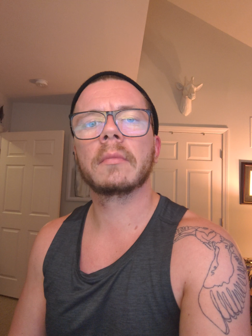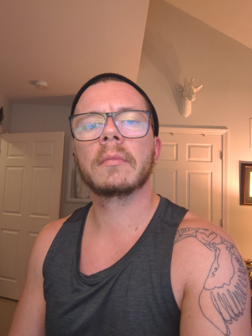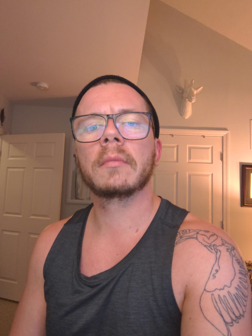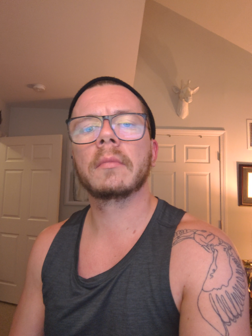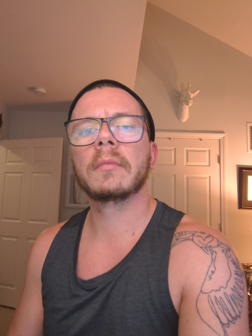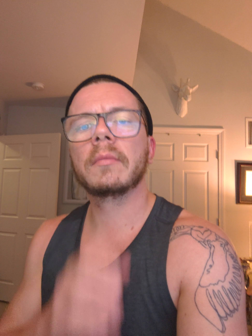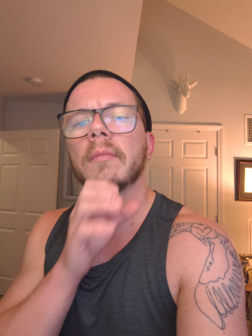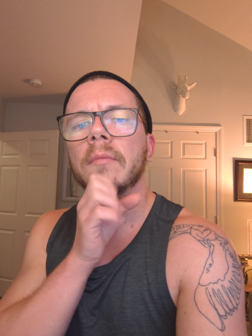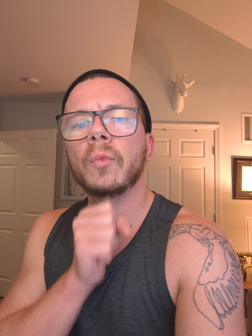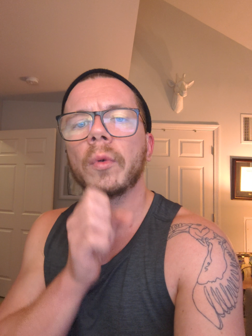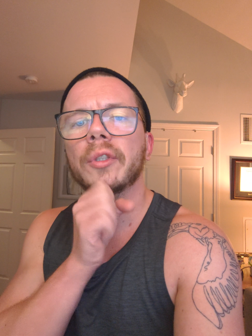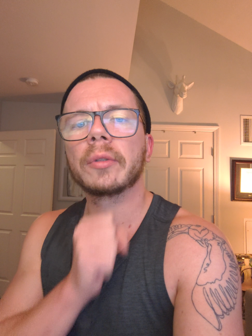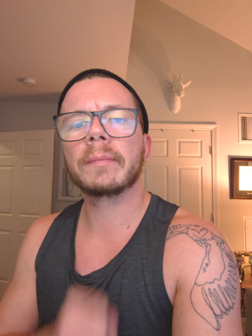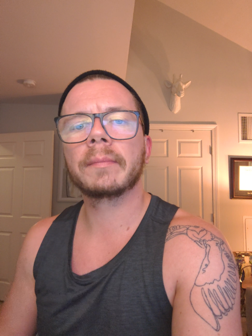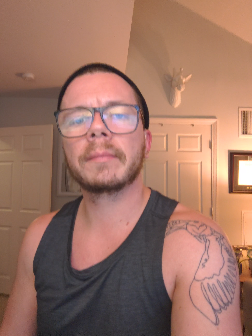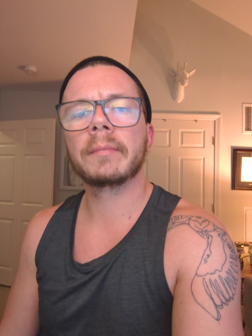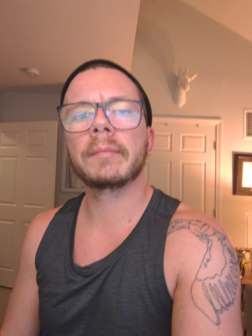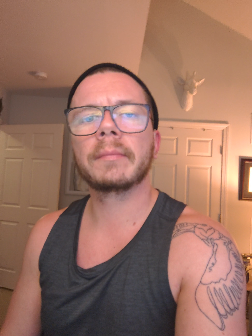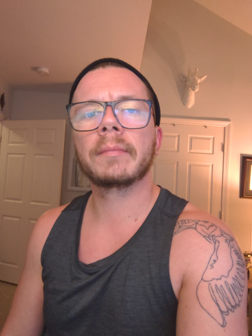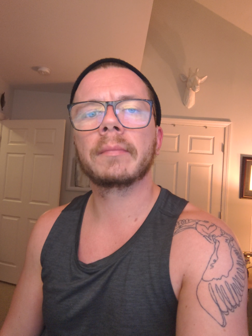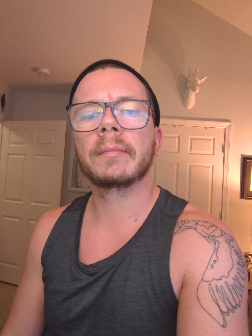orange